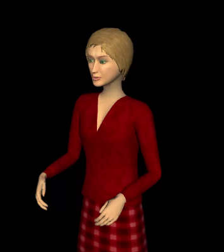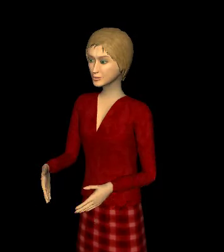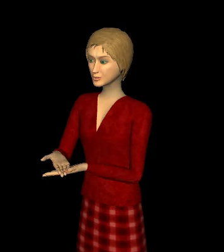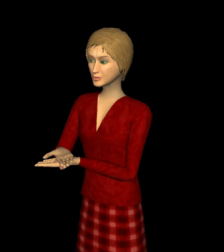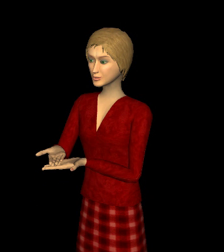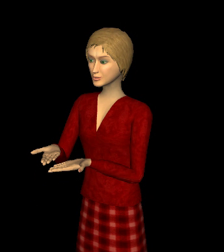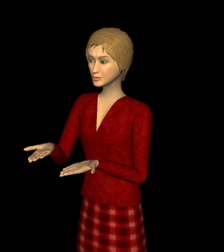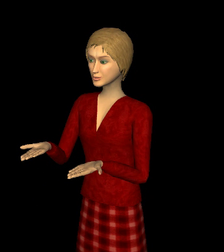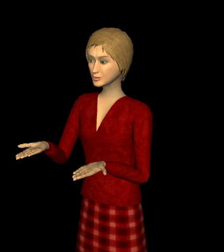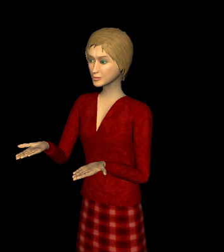بسيط